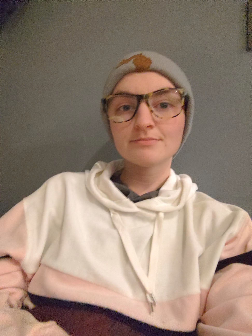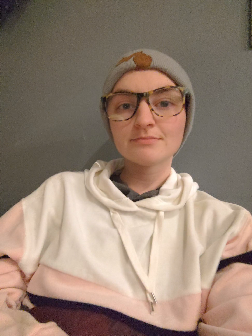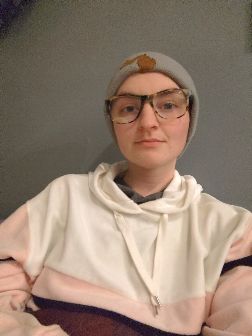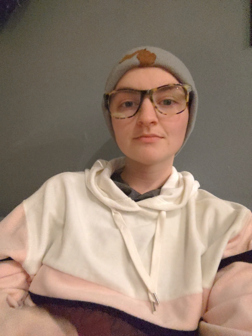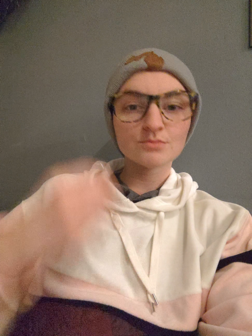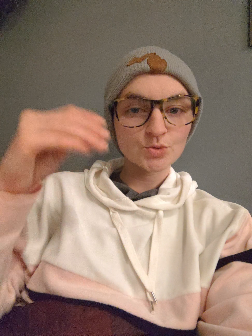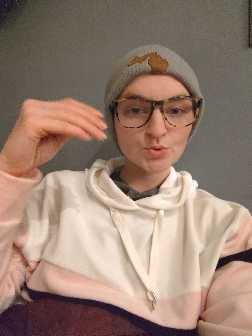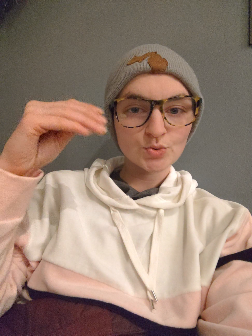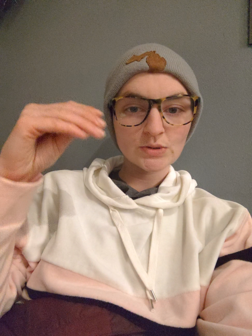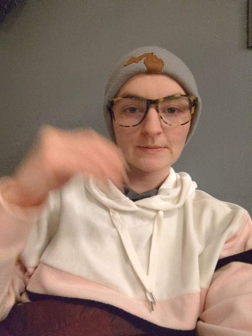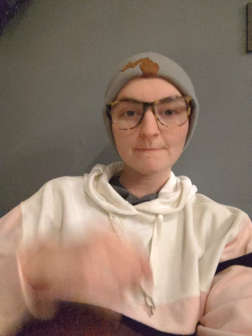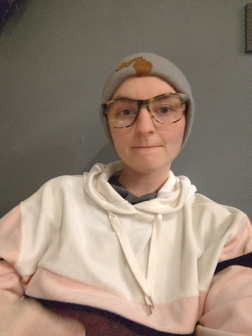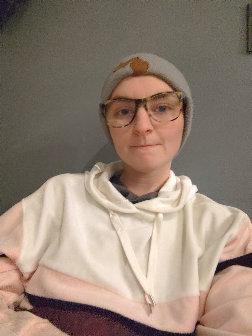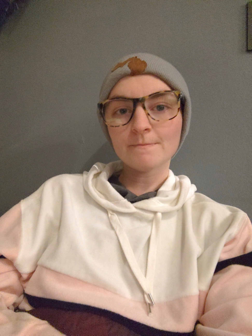store